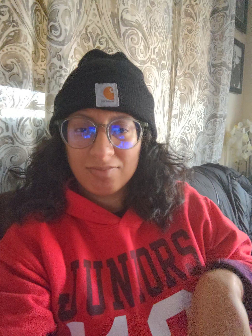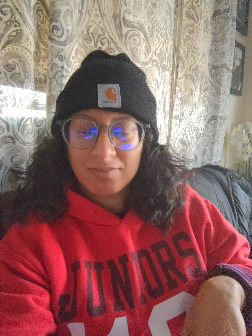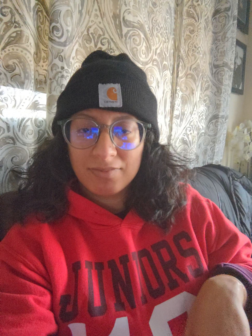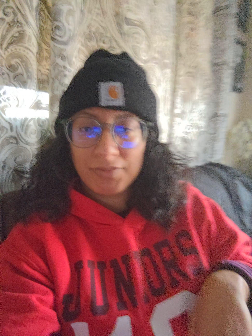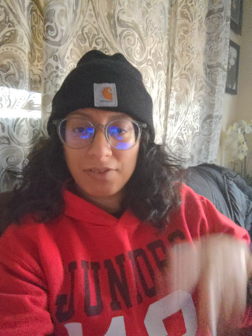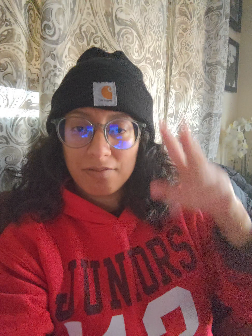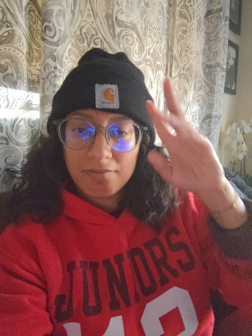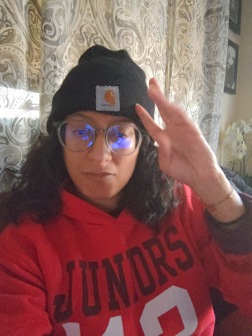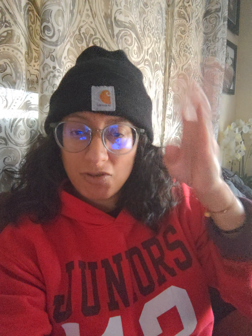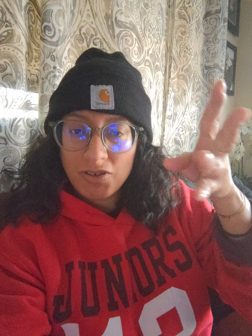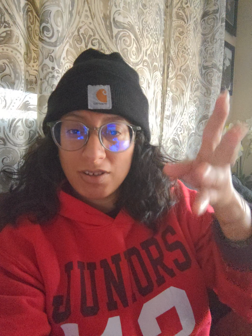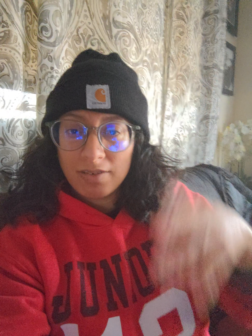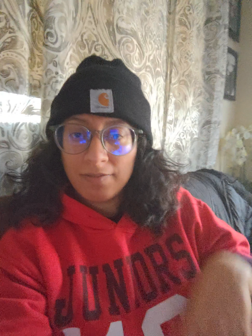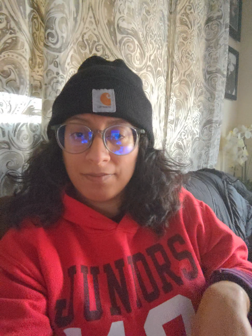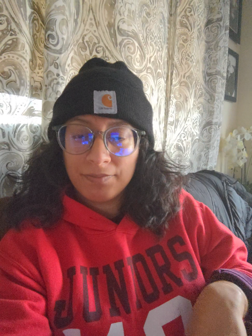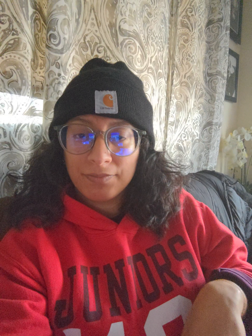pretend